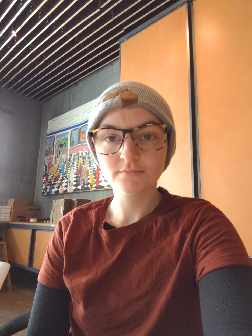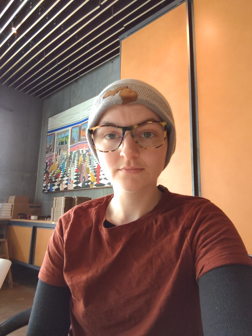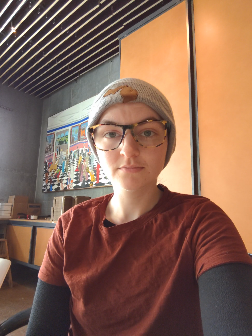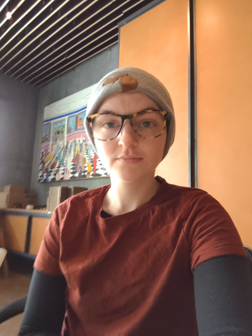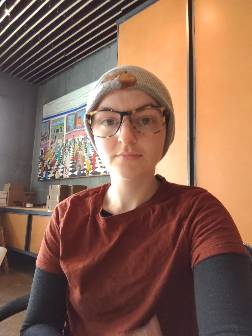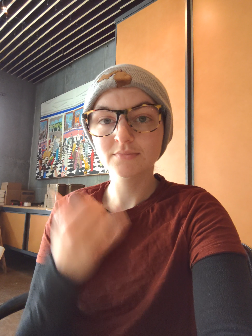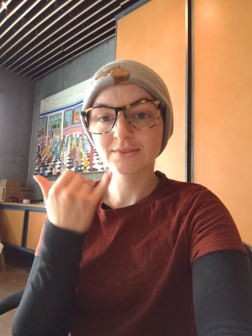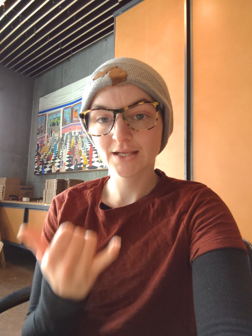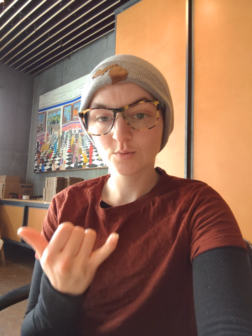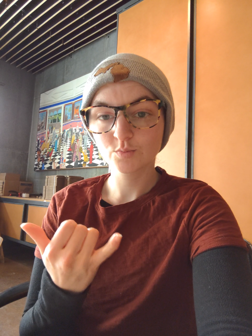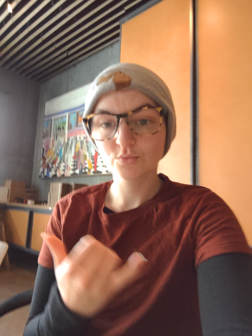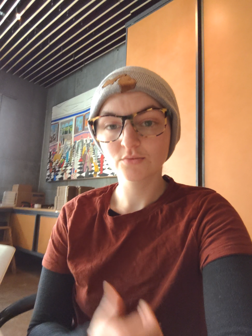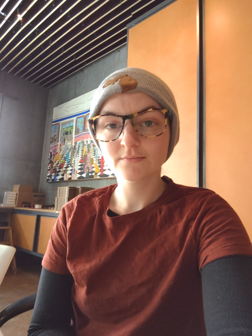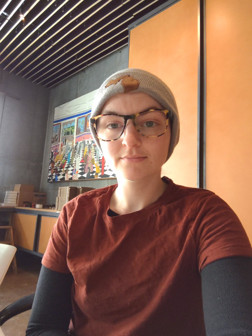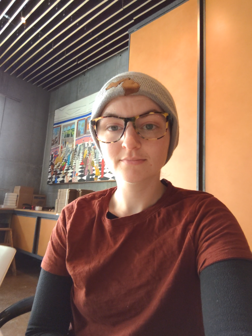now